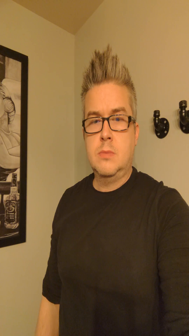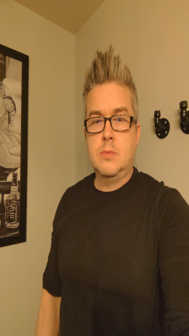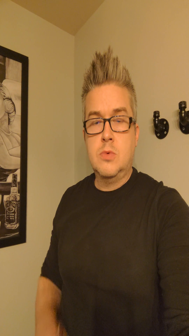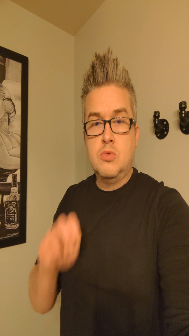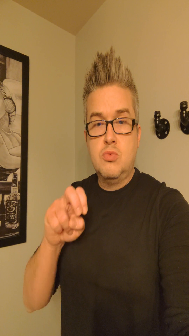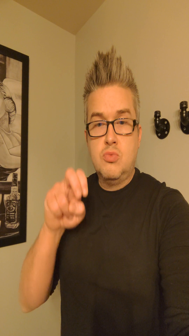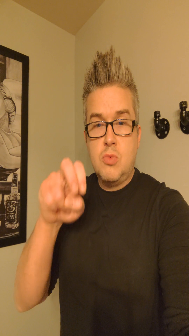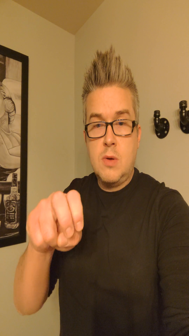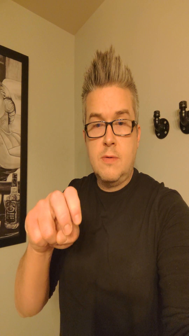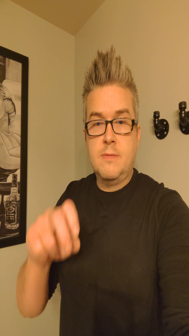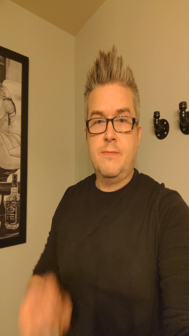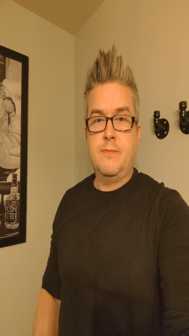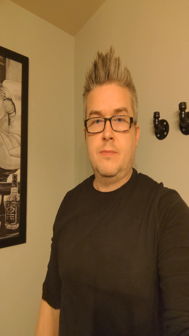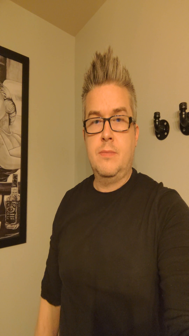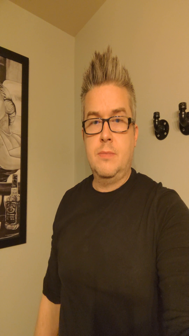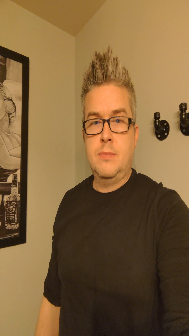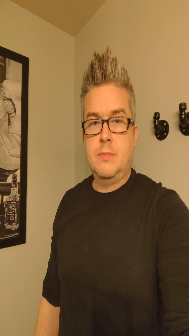ride